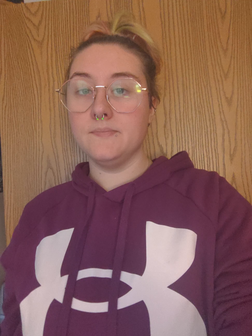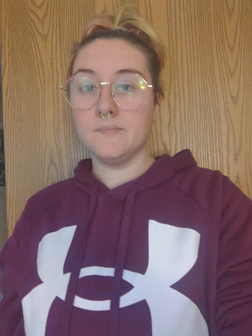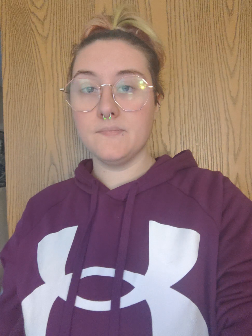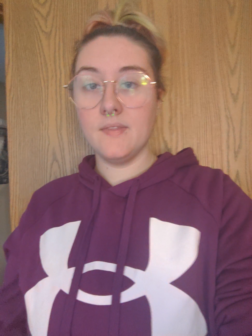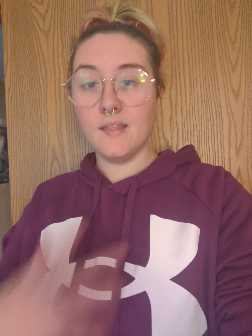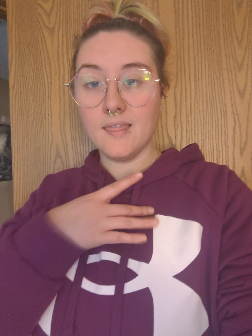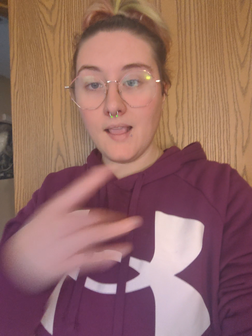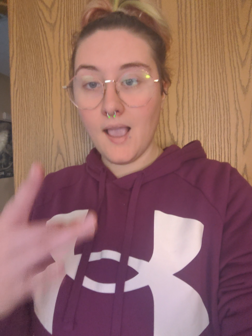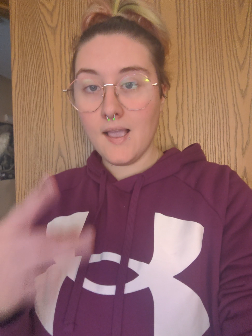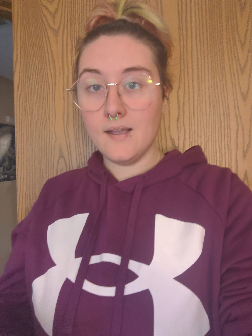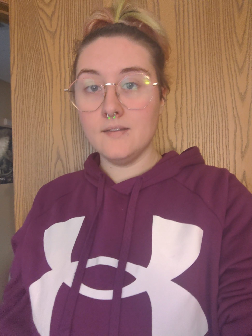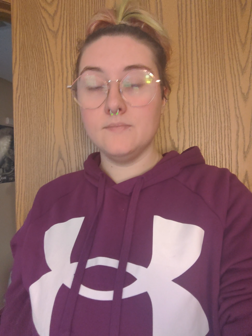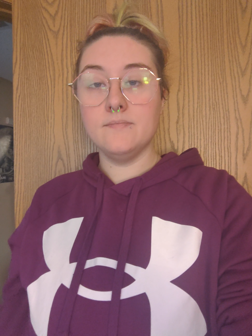like